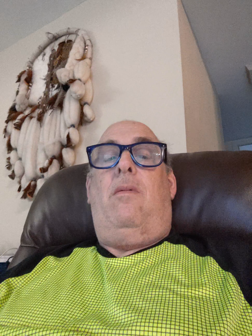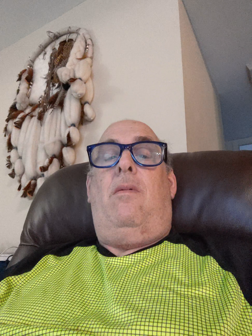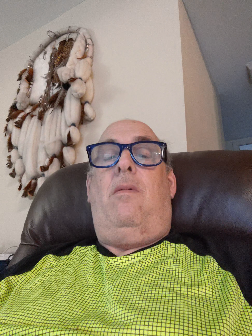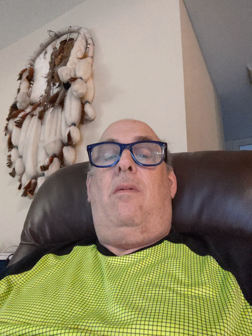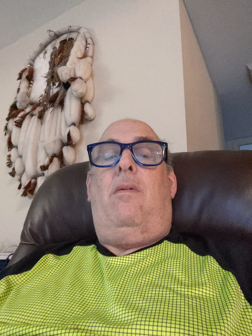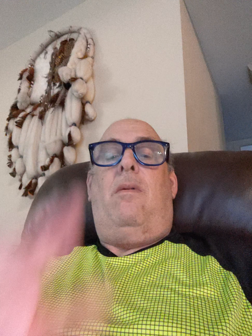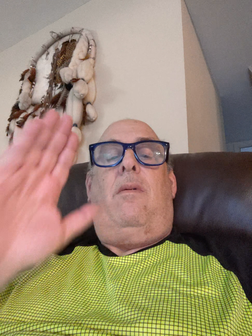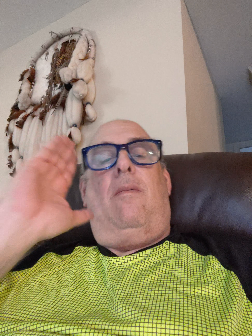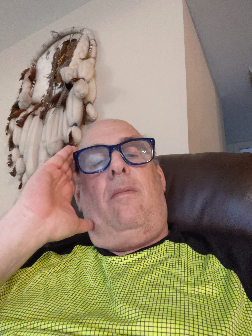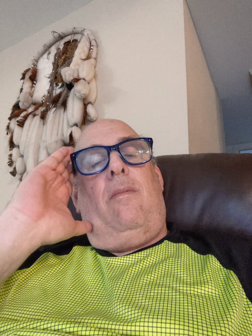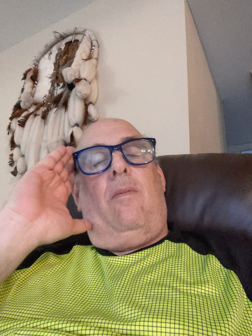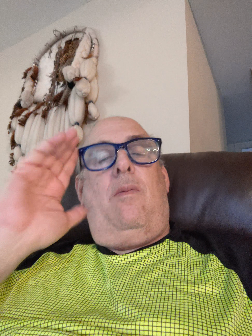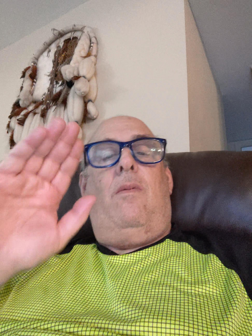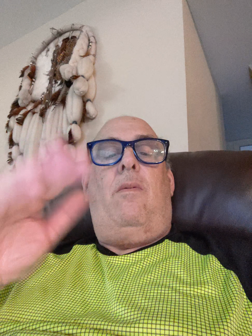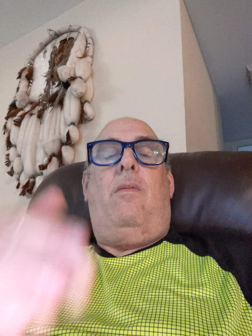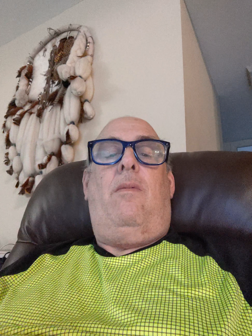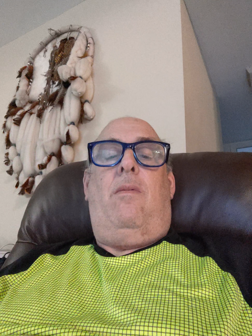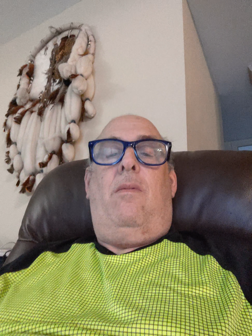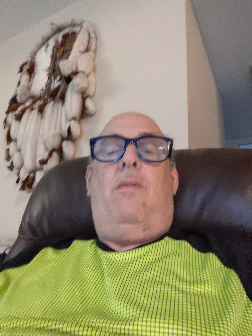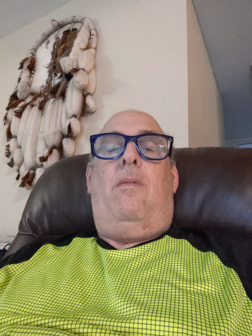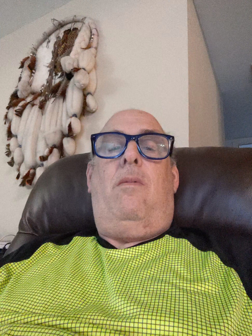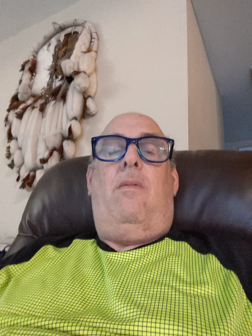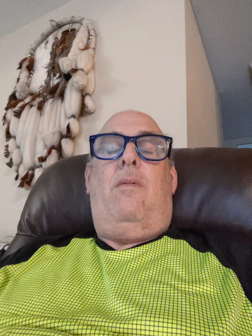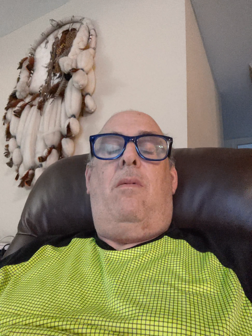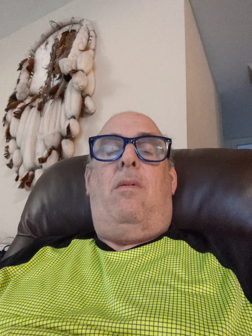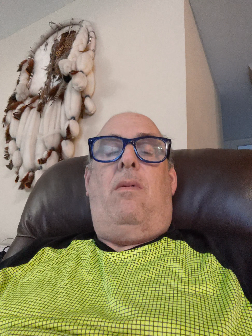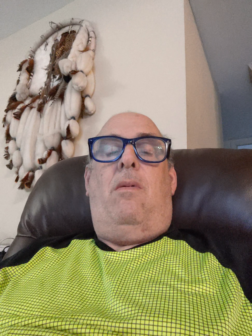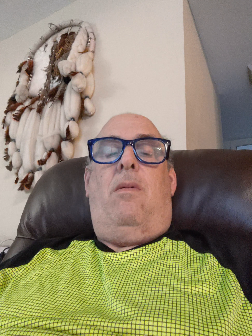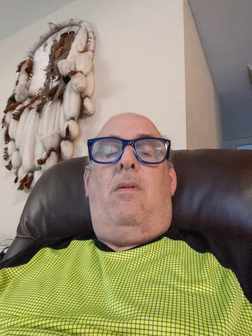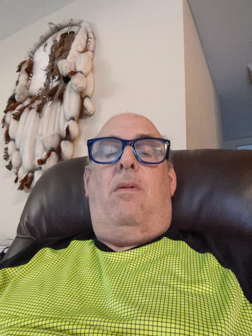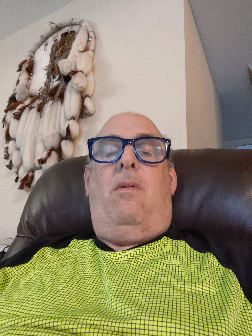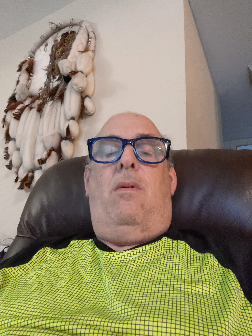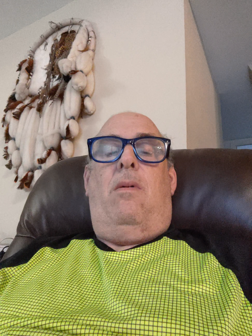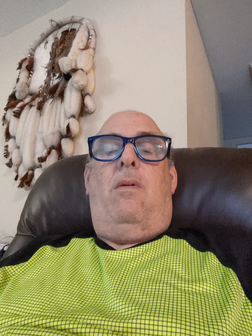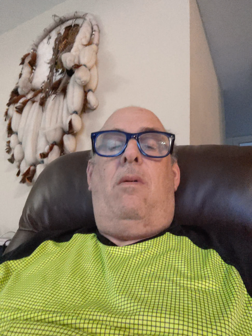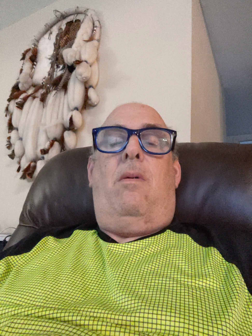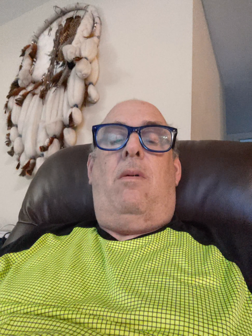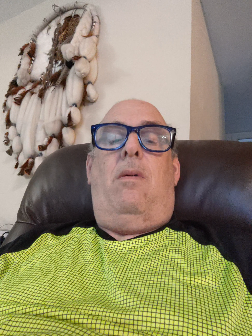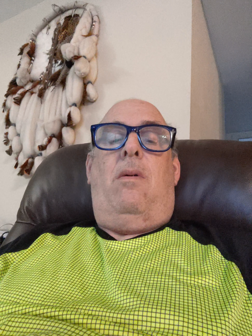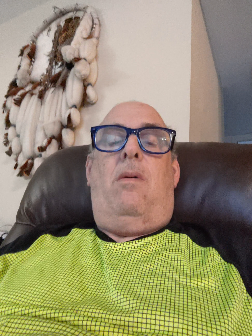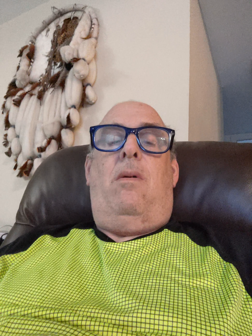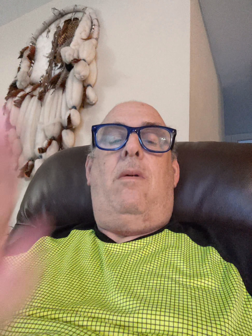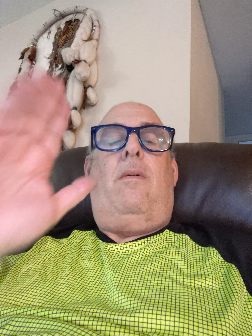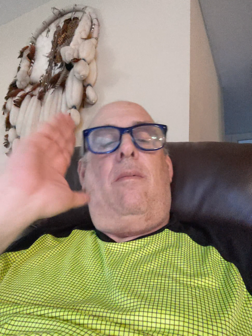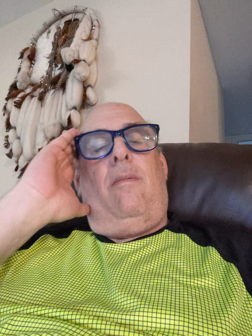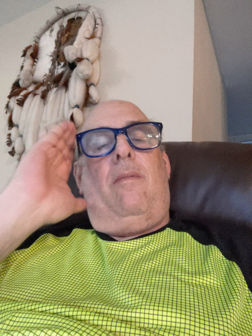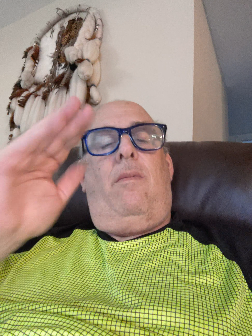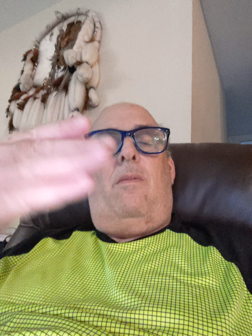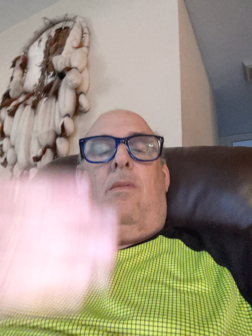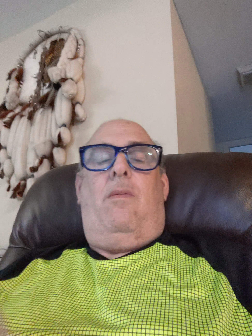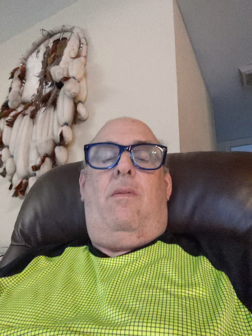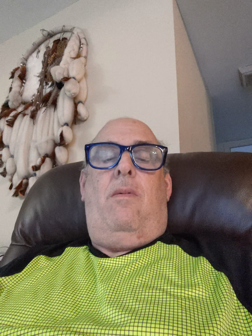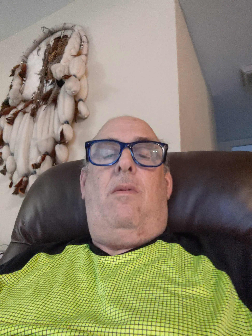bedroom